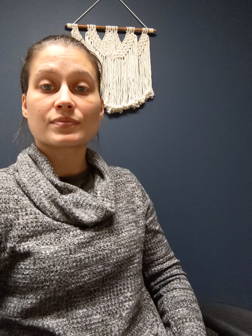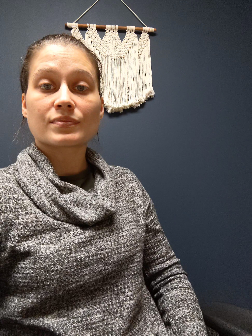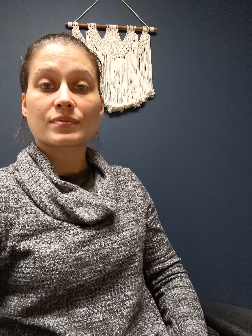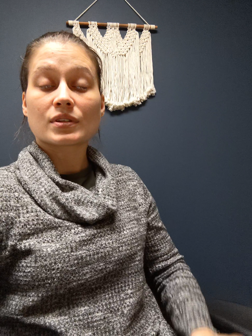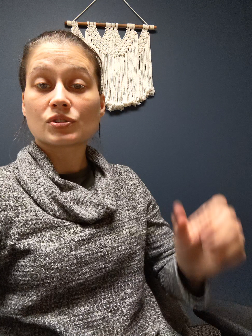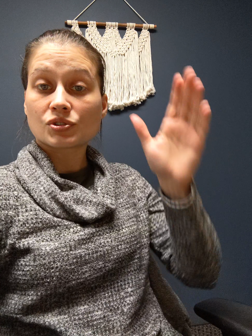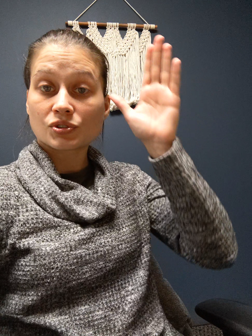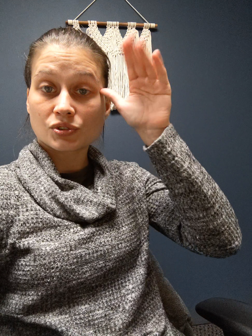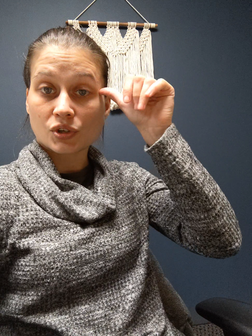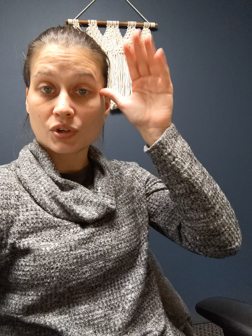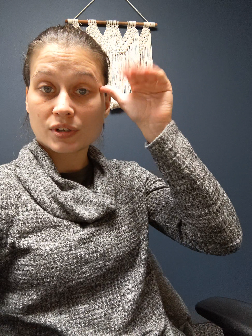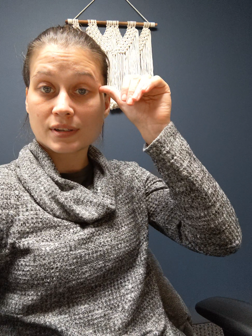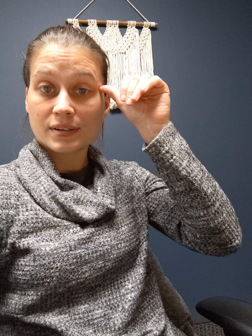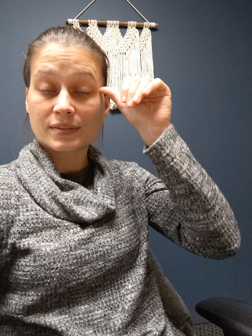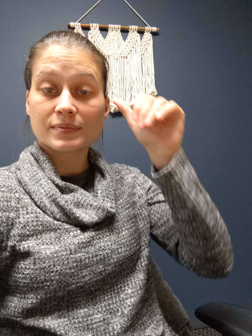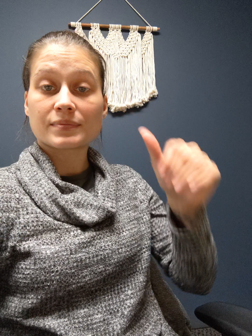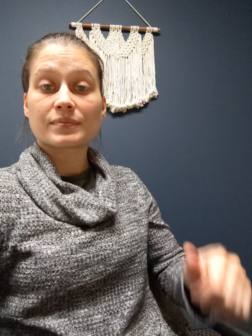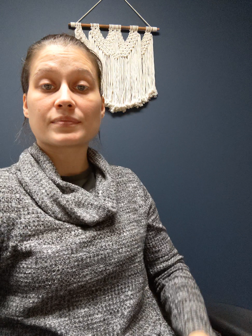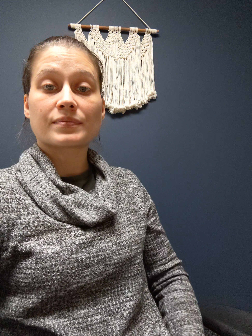donkey